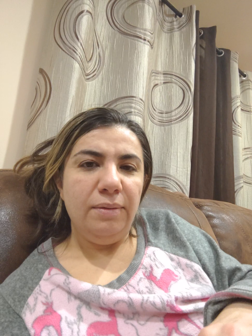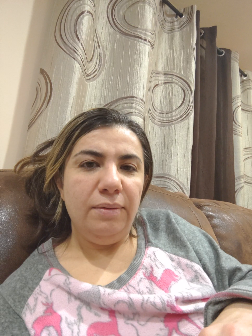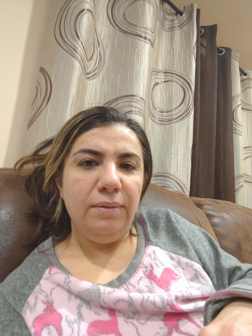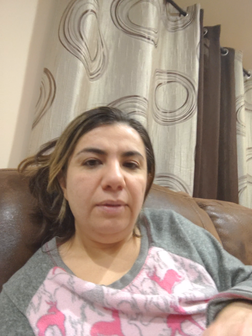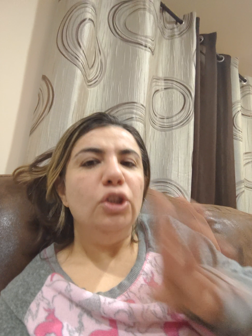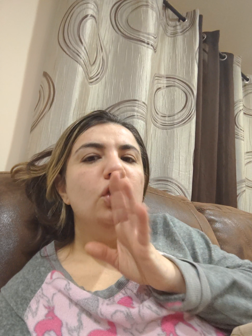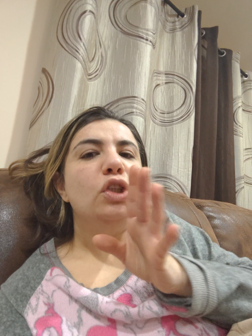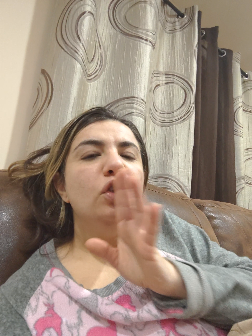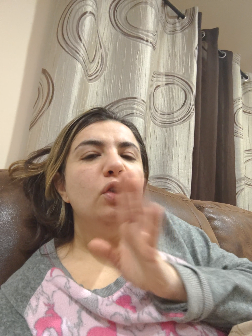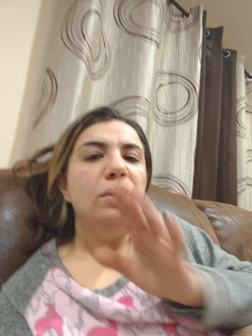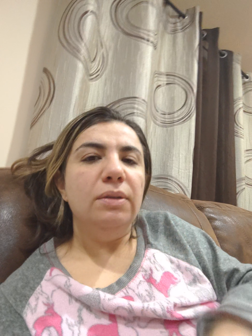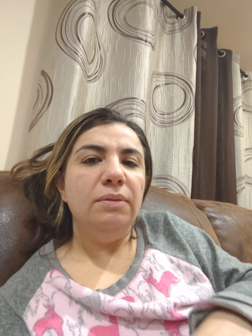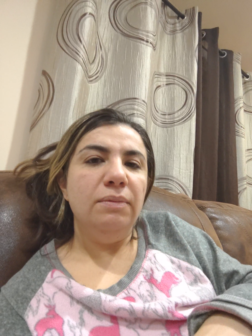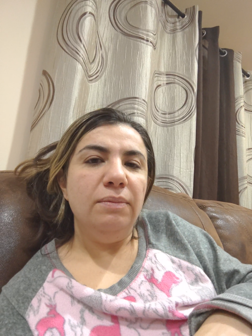talk